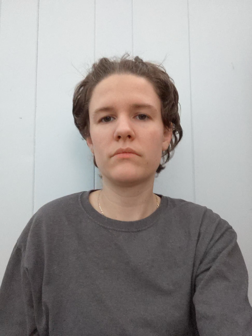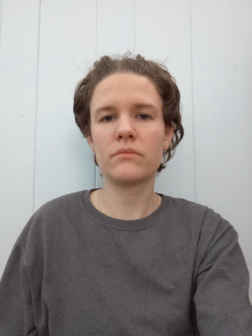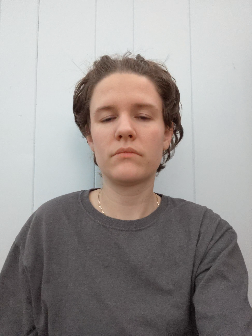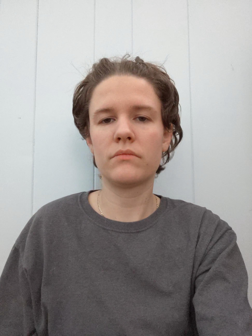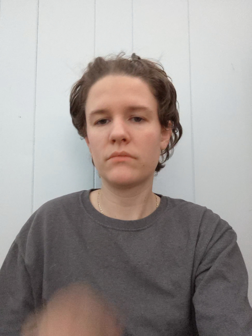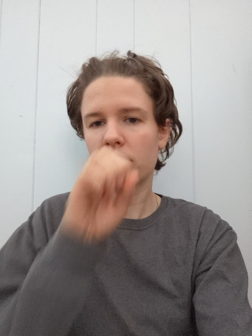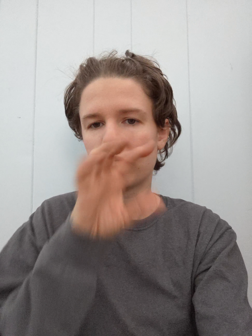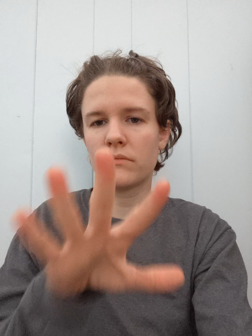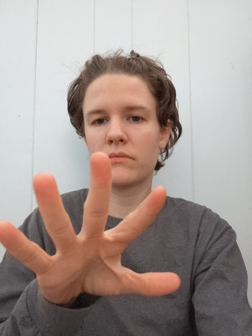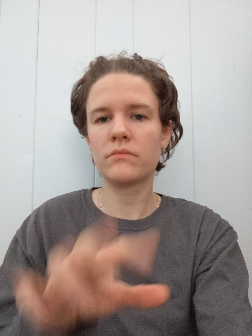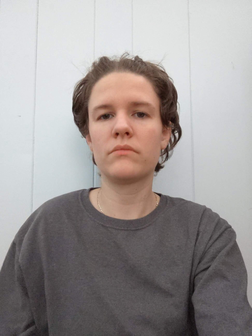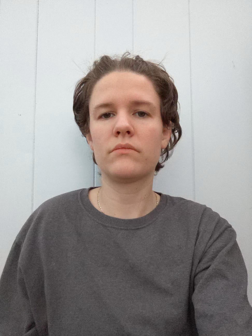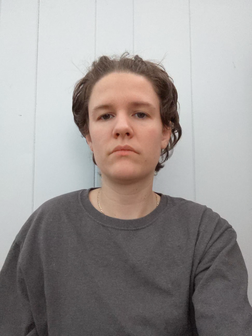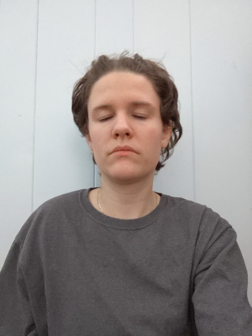blow